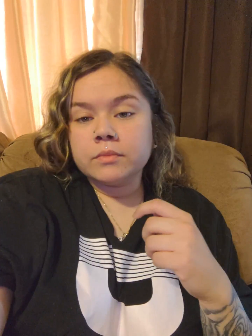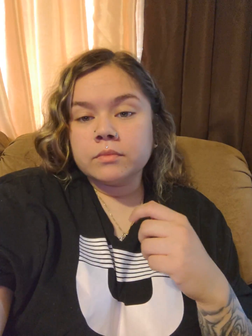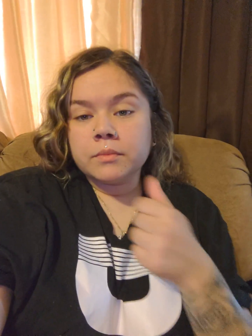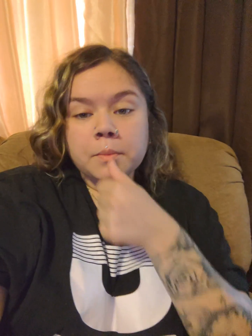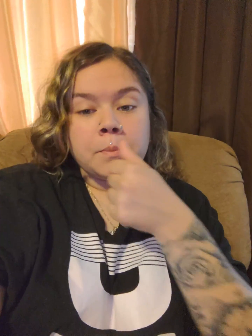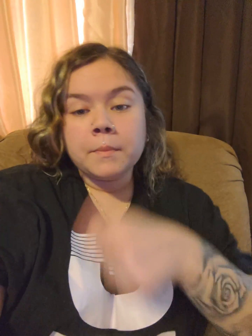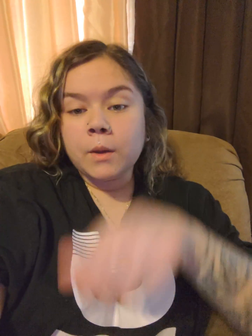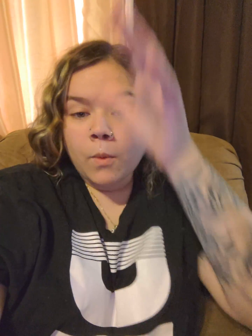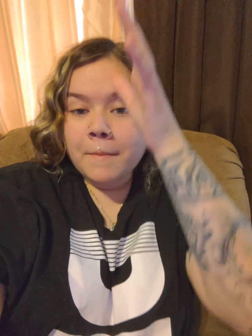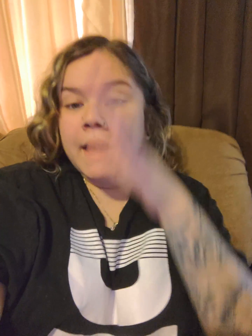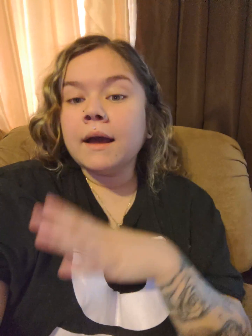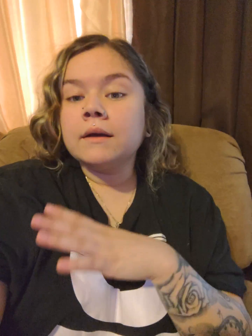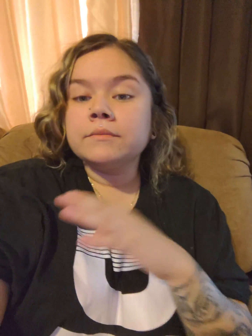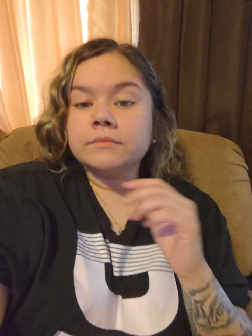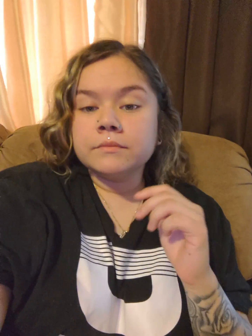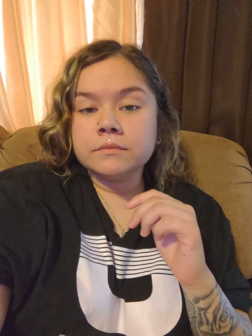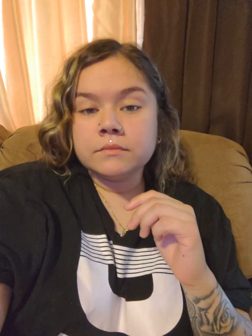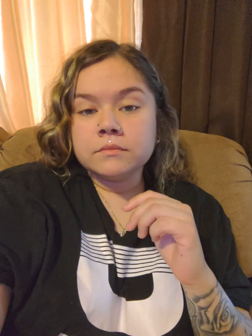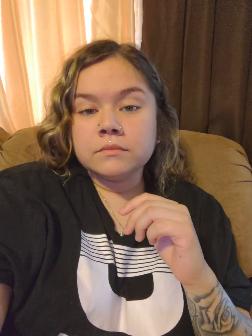mailman